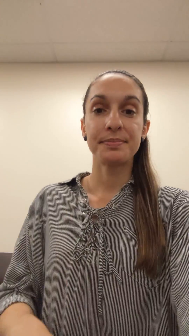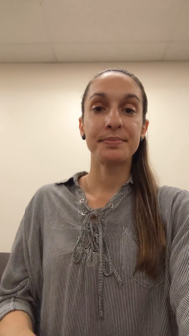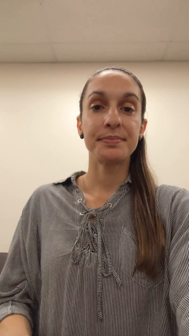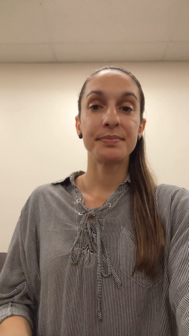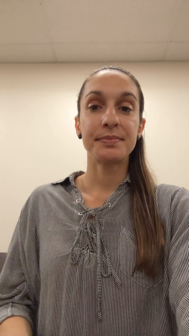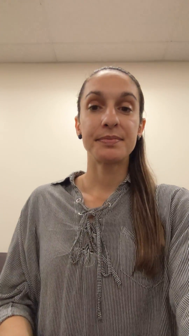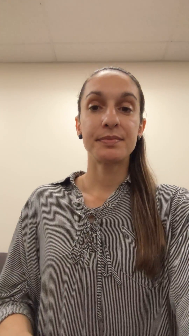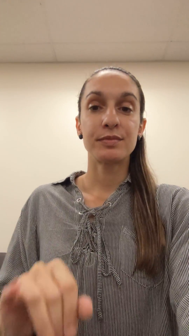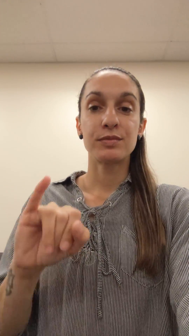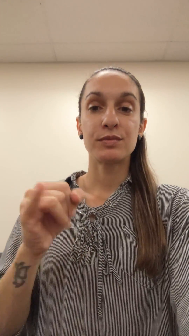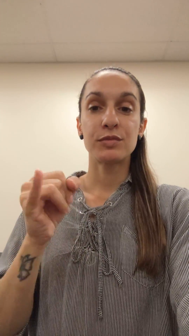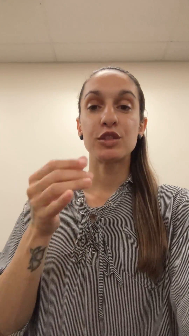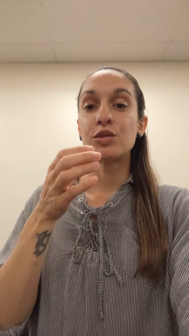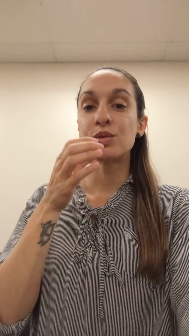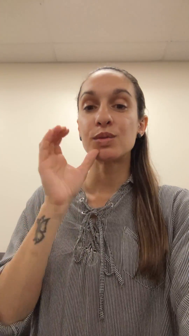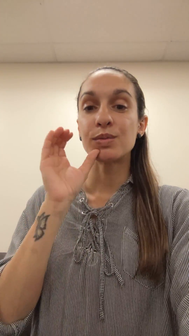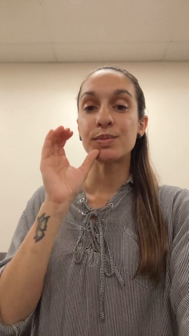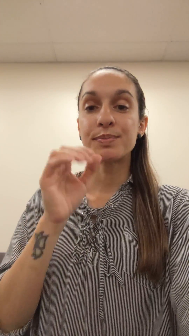juice